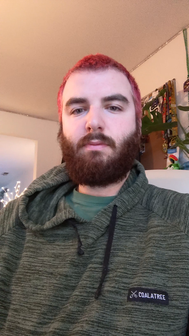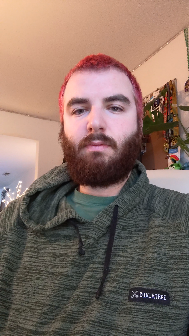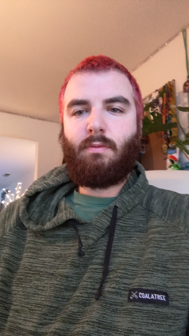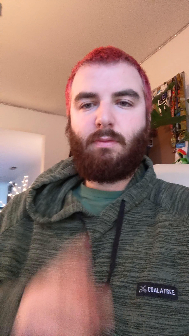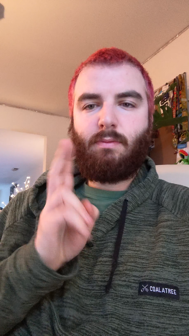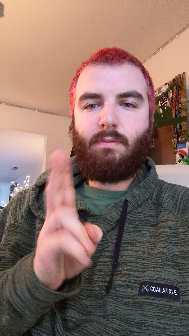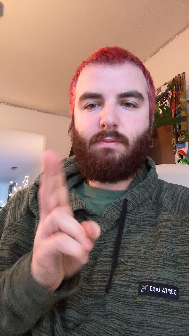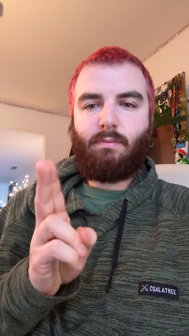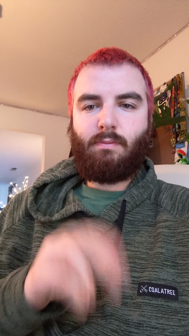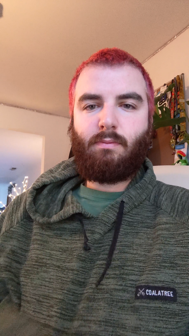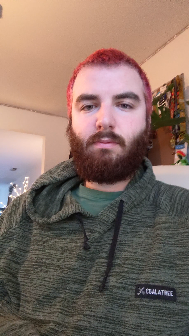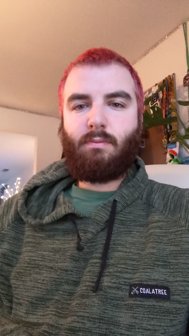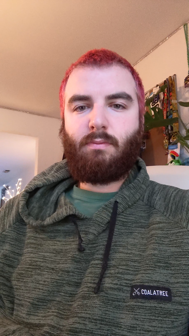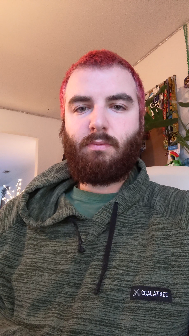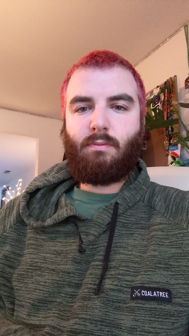hurry